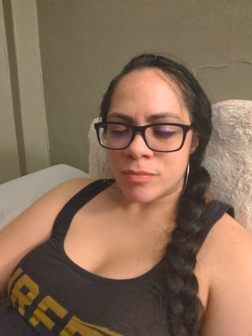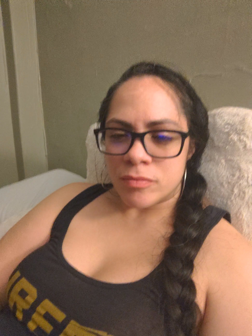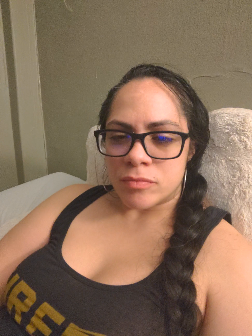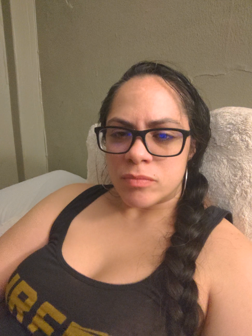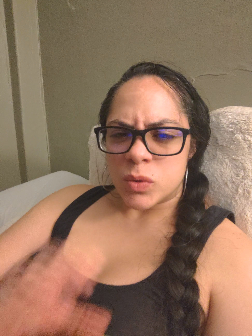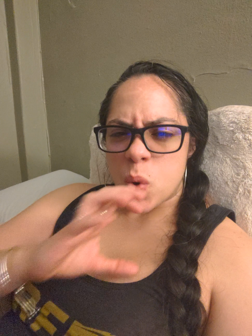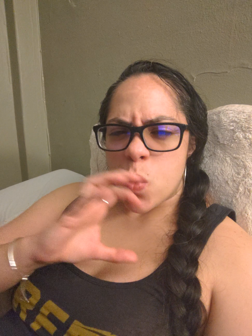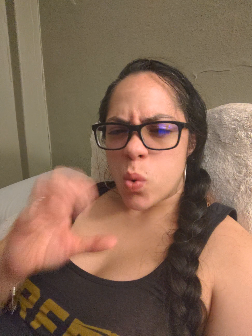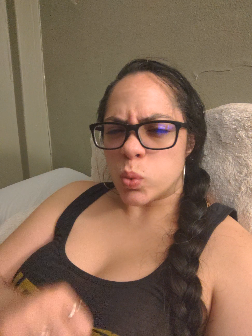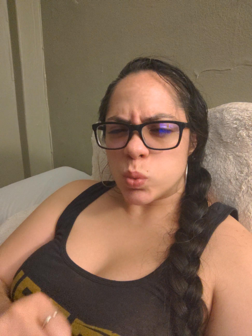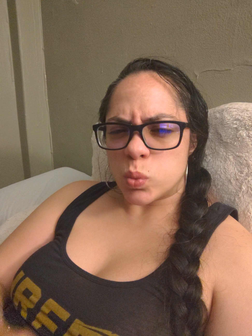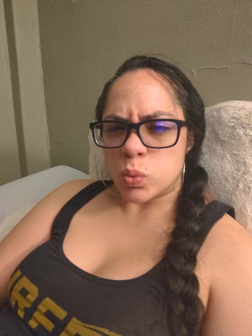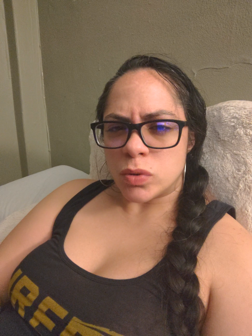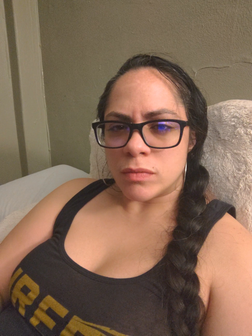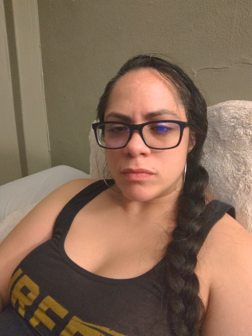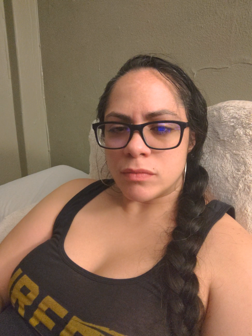old